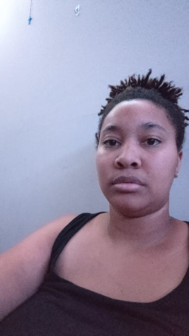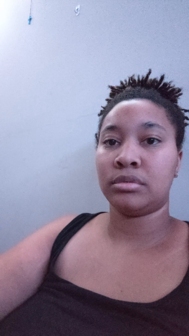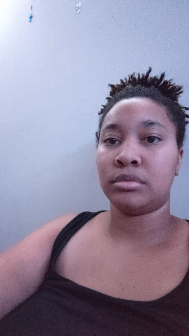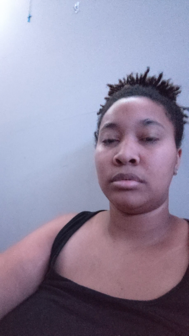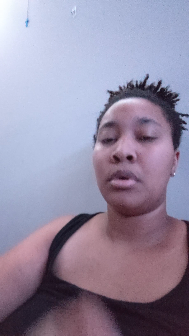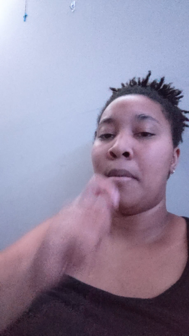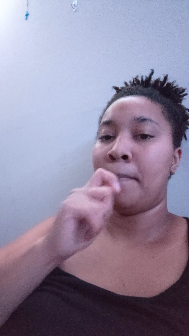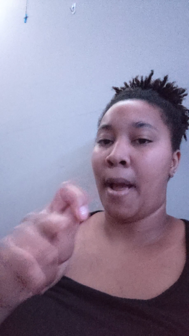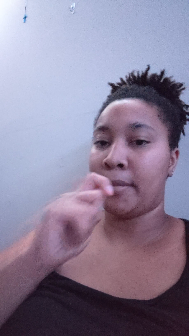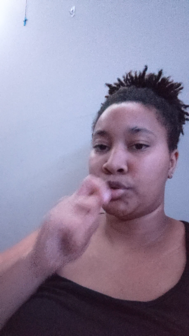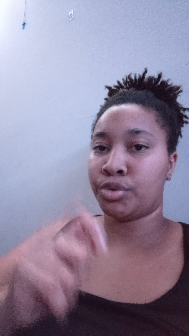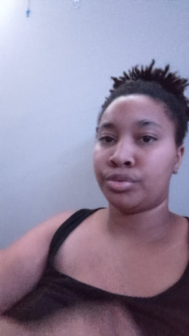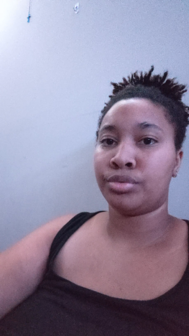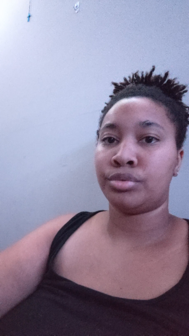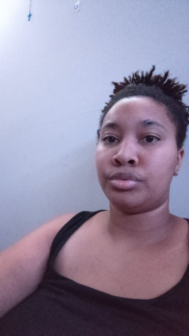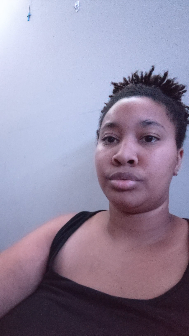popsicle